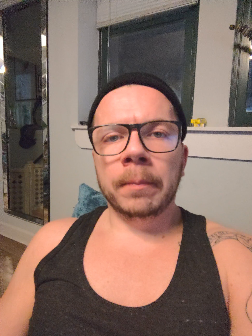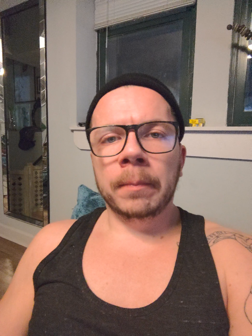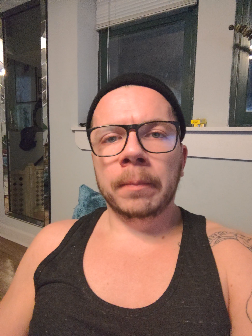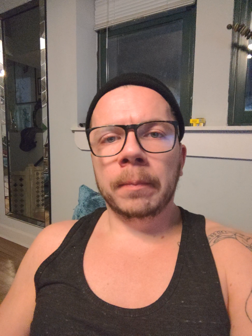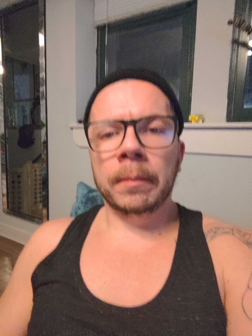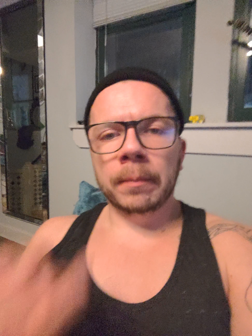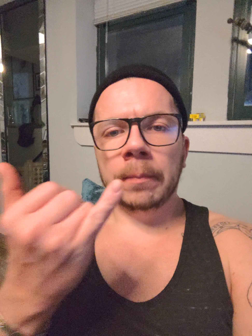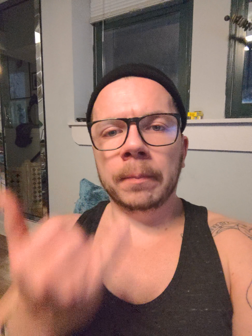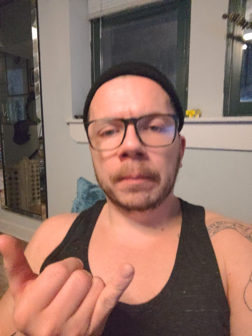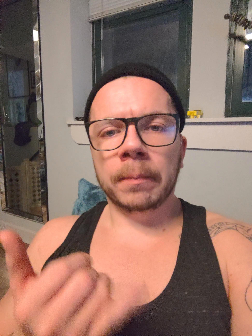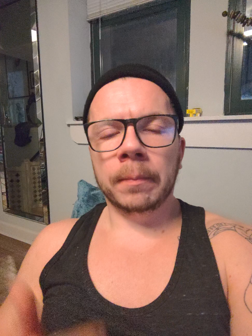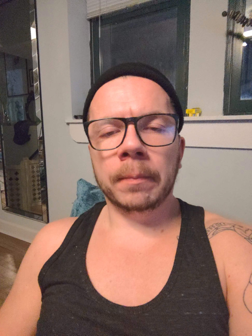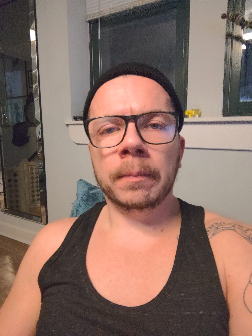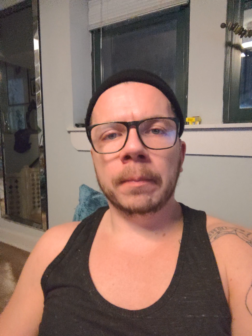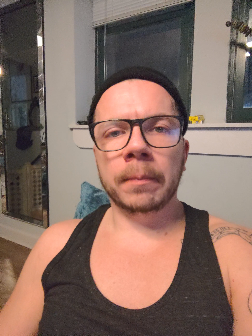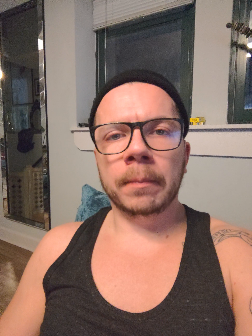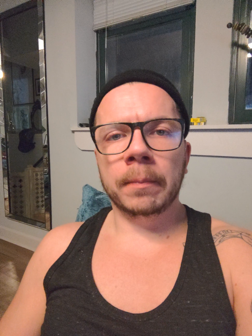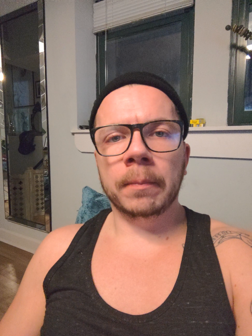now